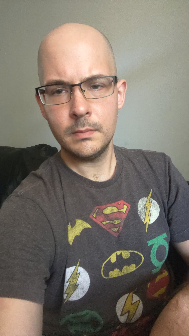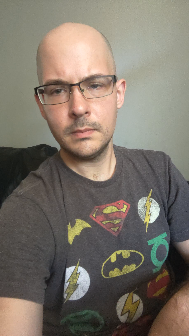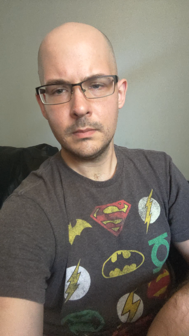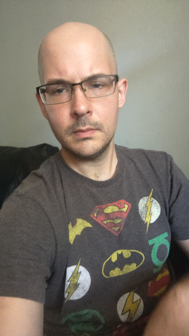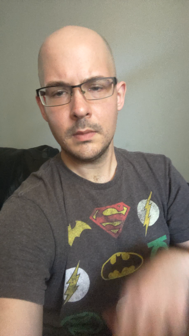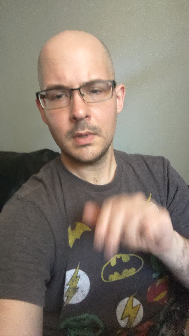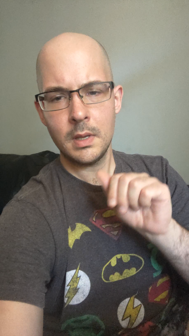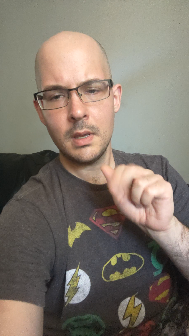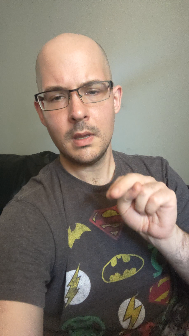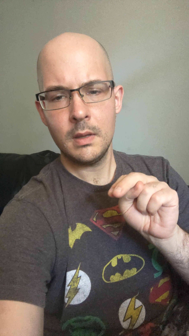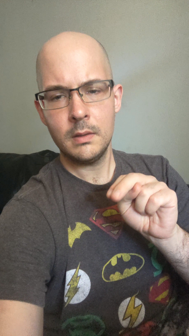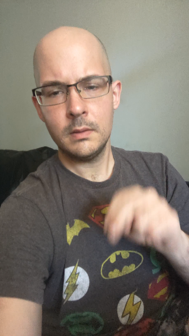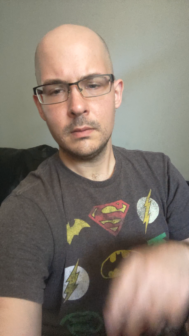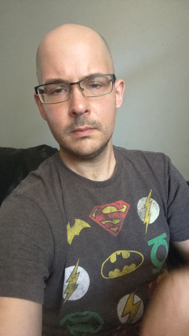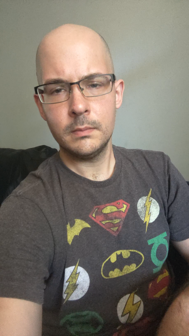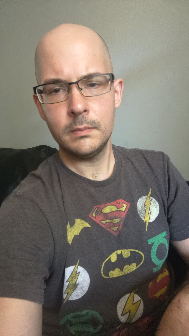an